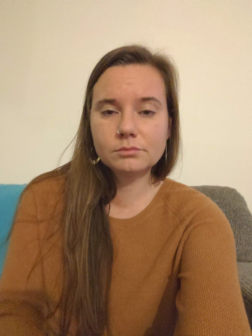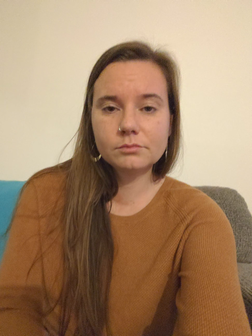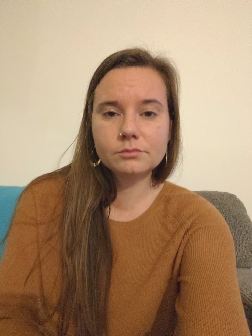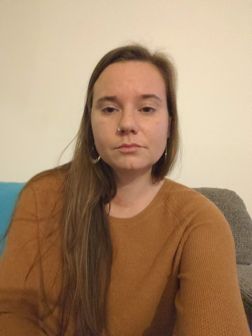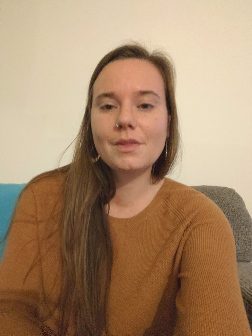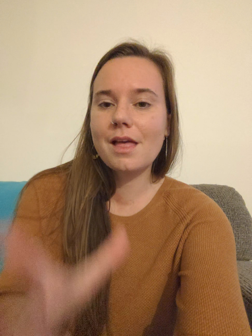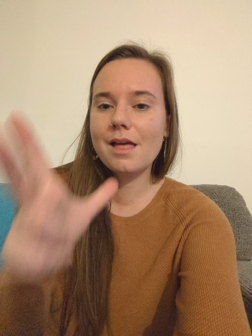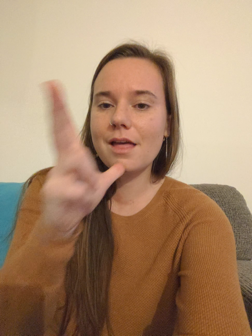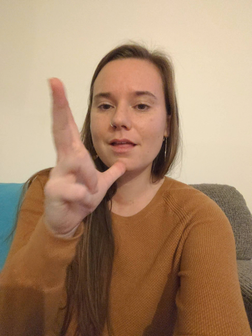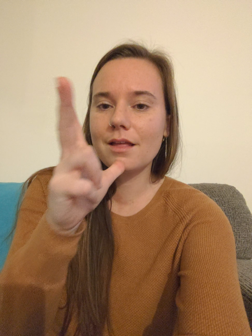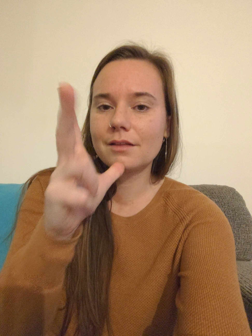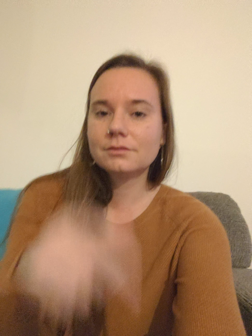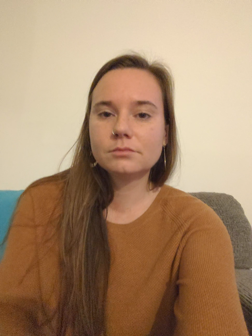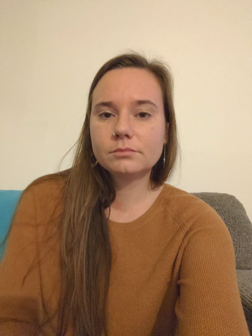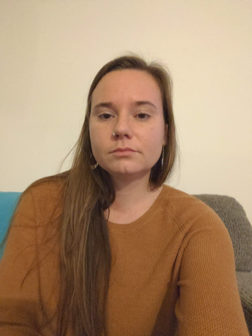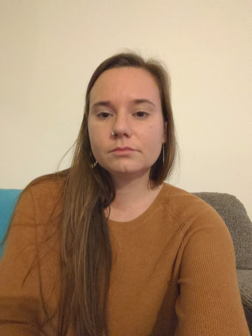hen